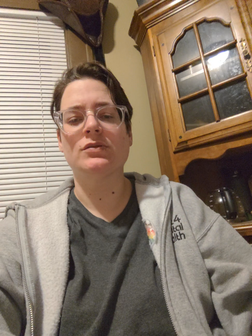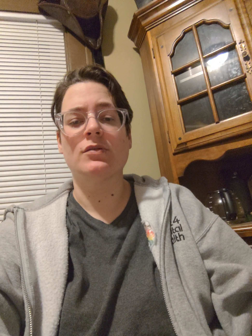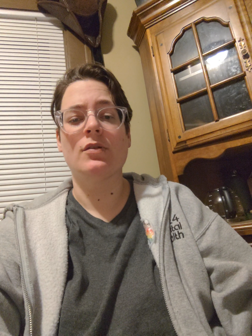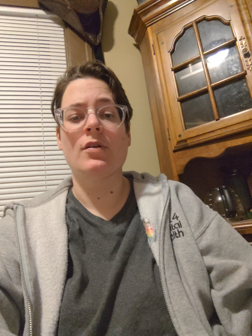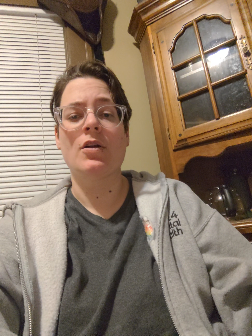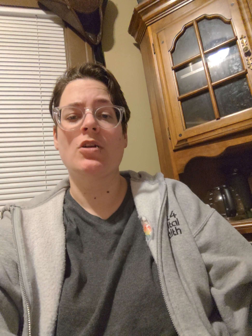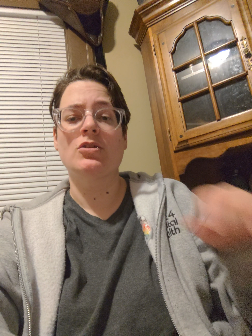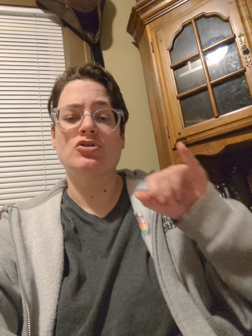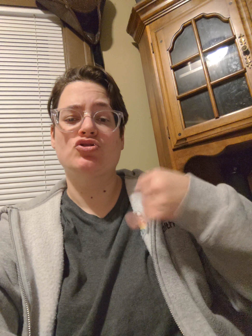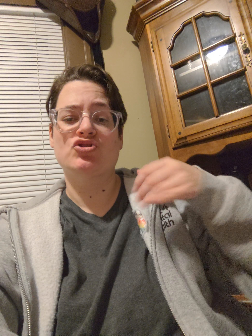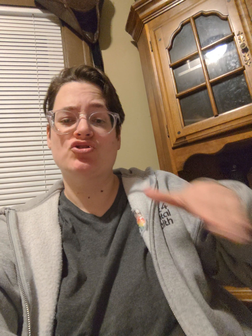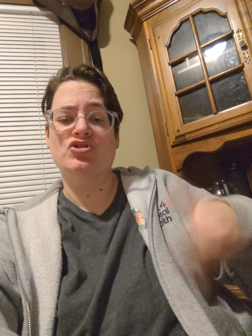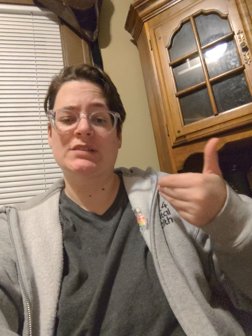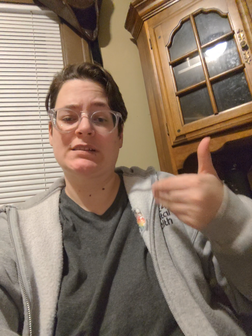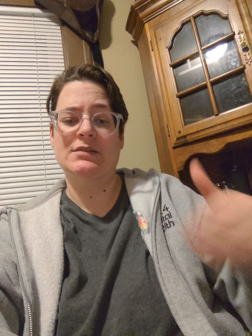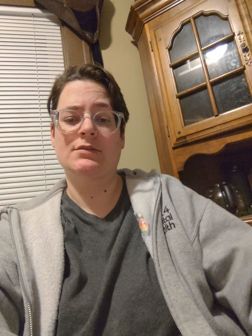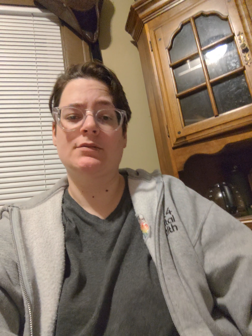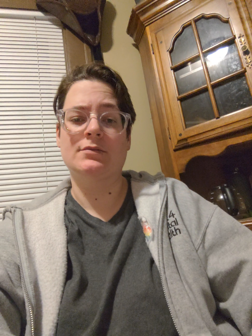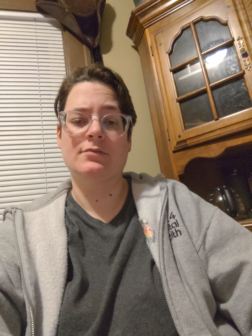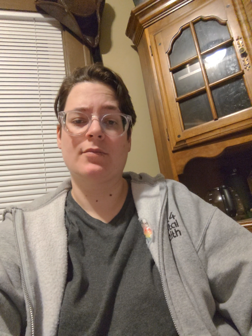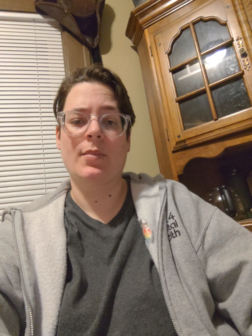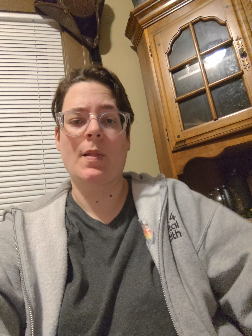jeans